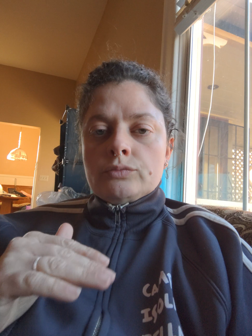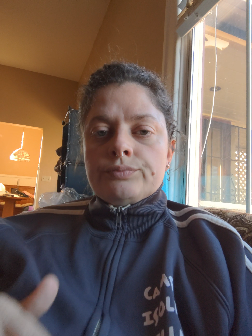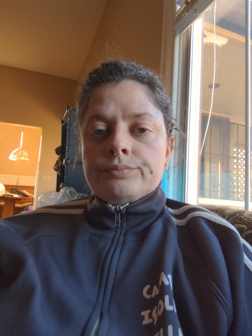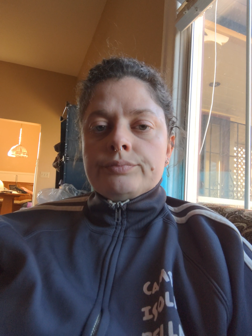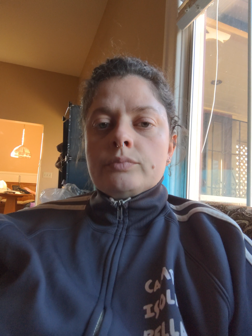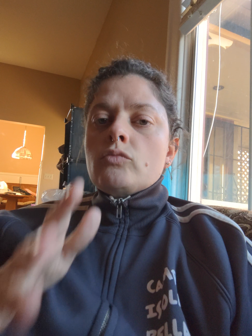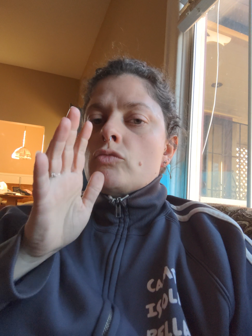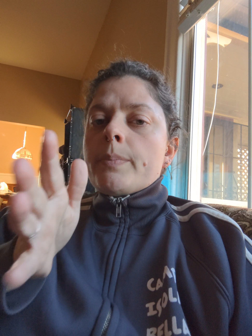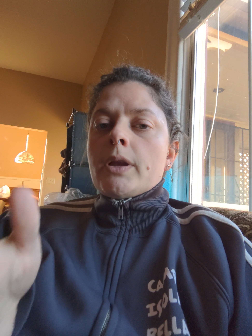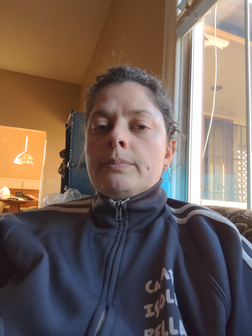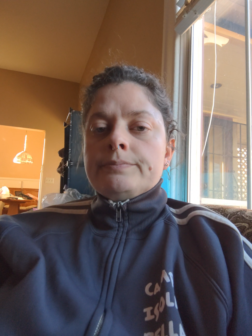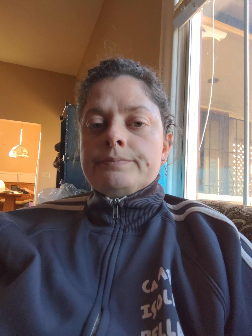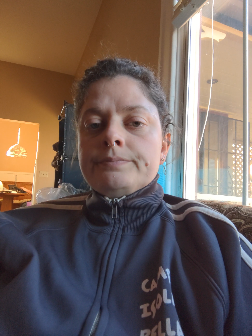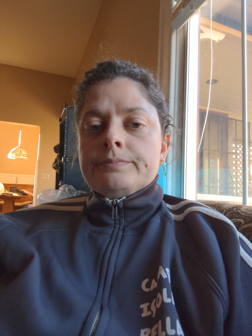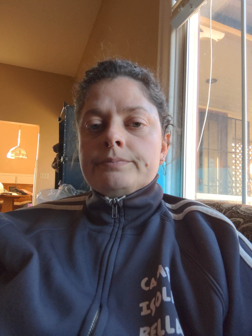grandma